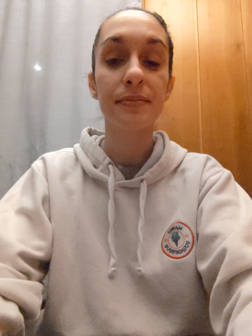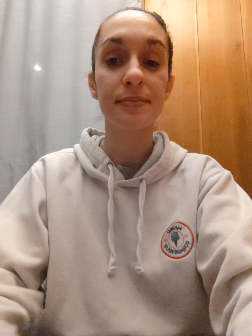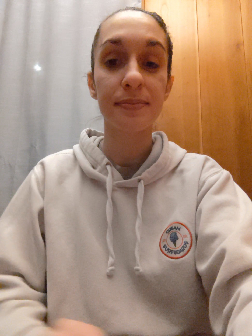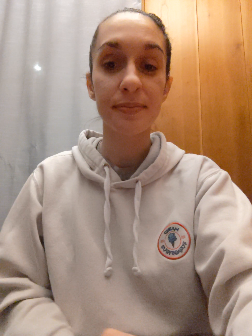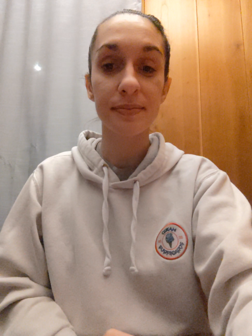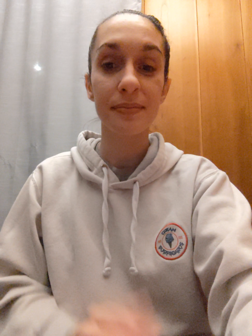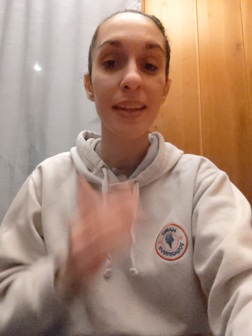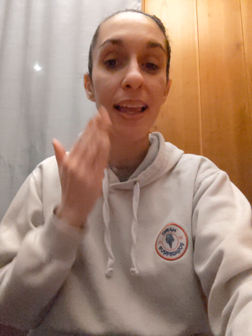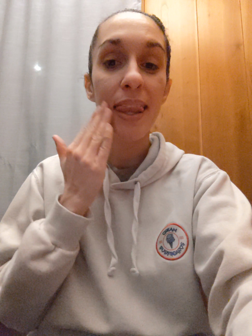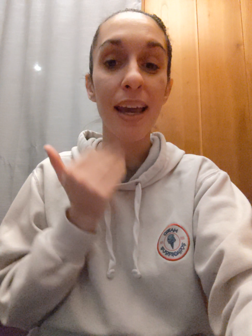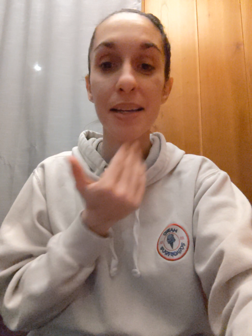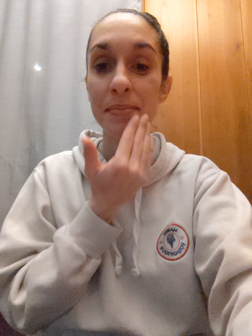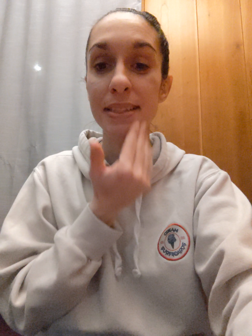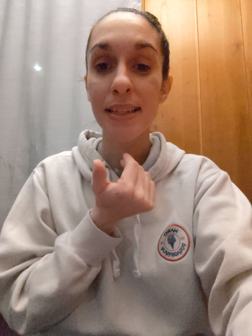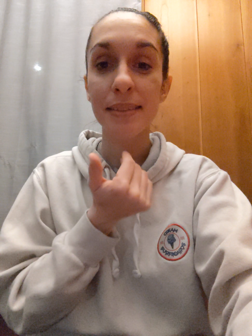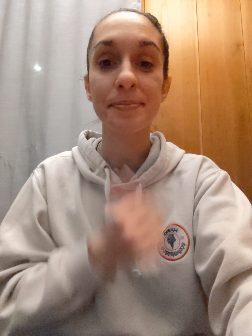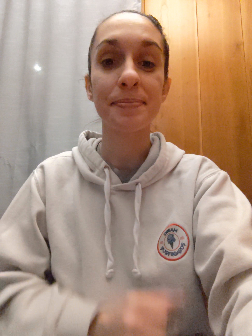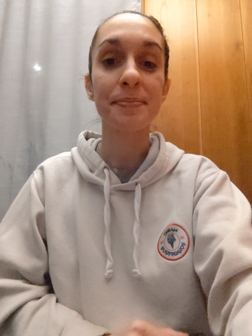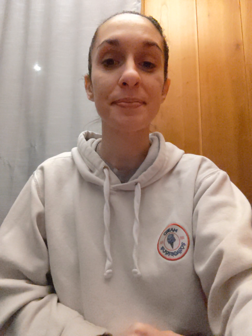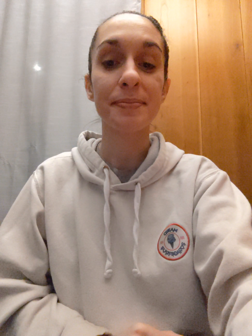napkin